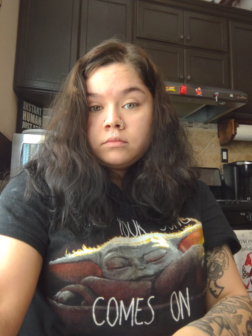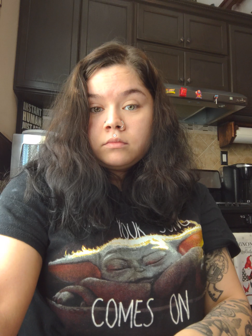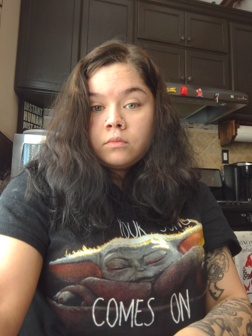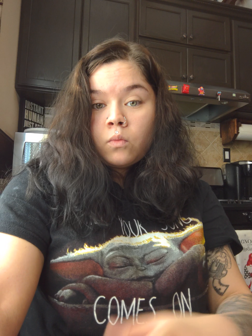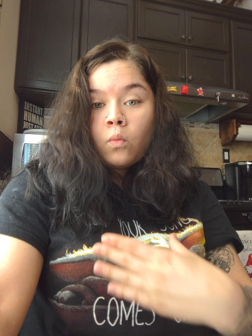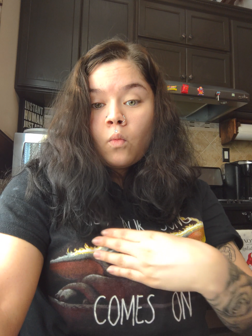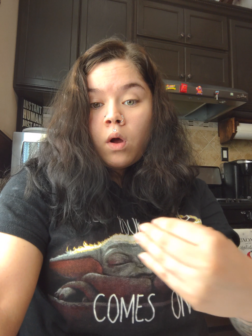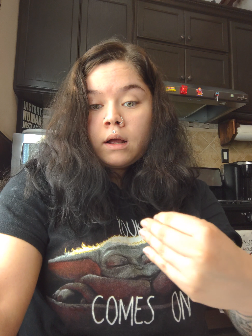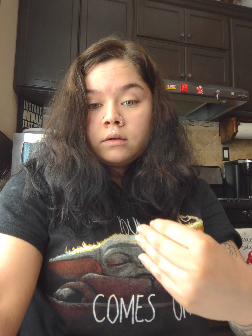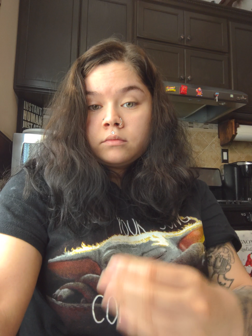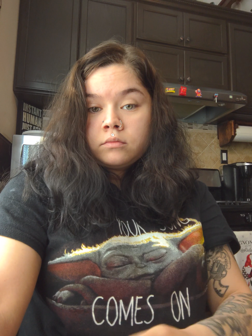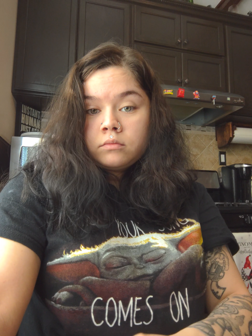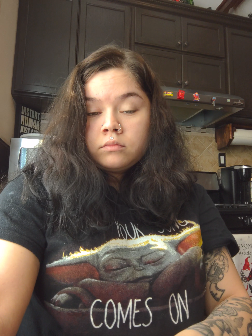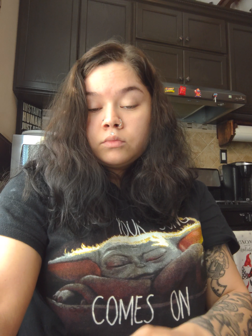white